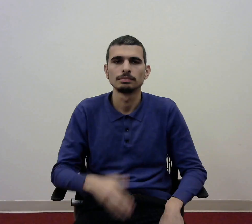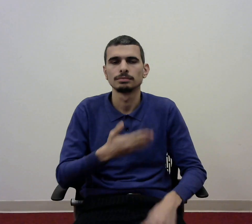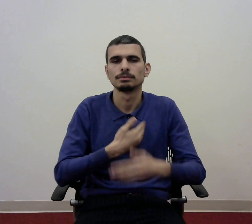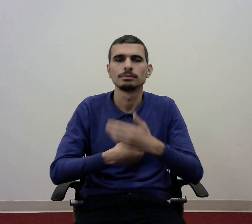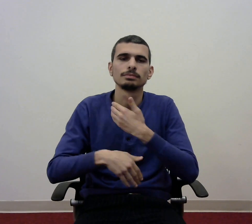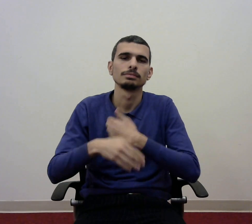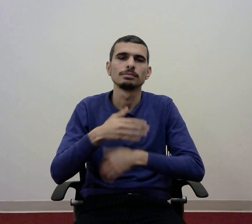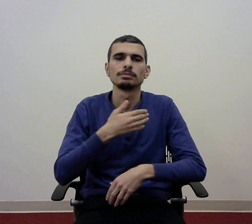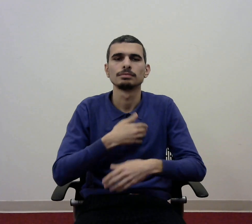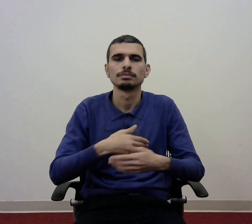əlil